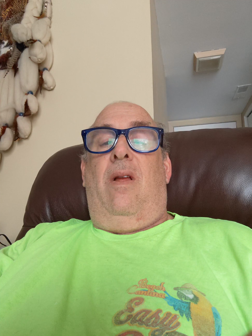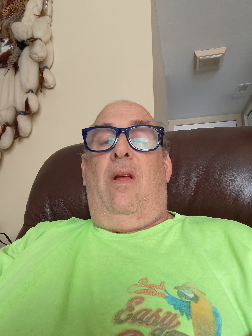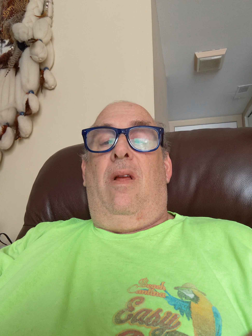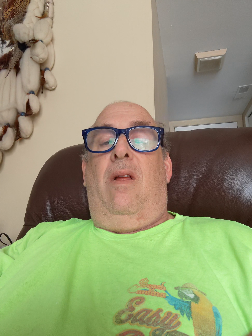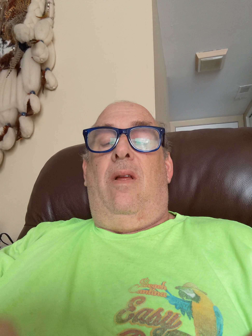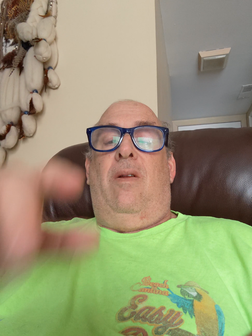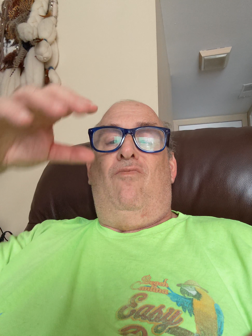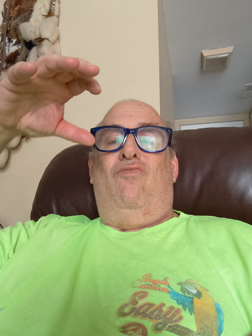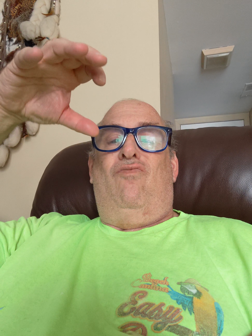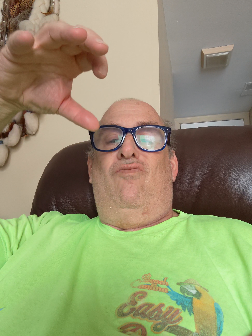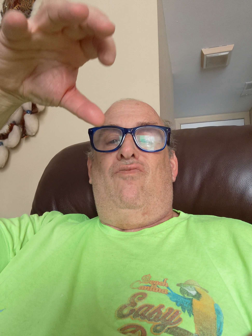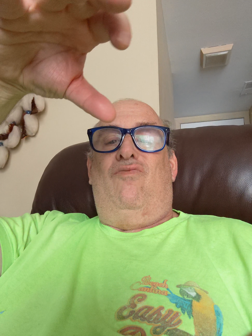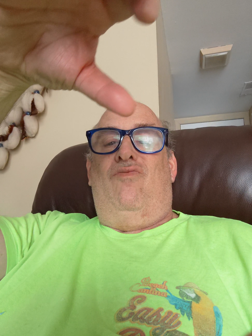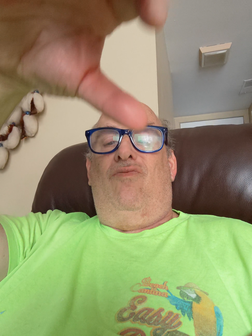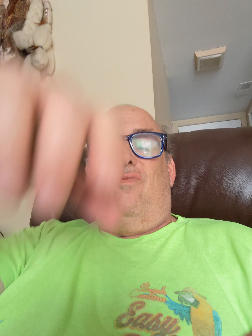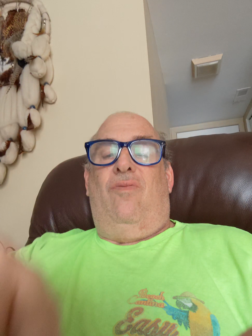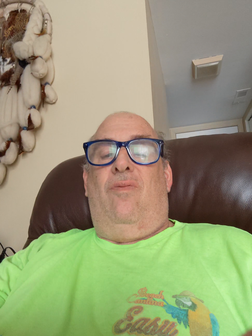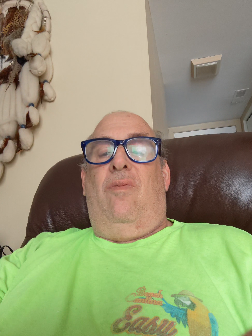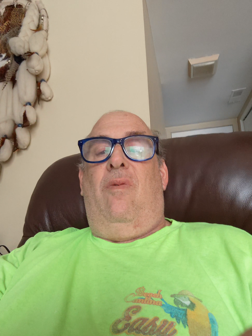helicopter